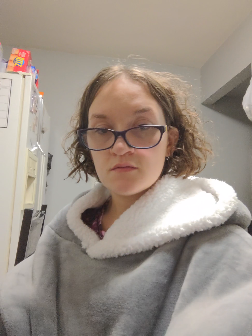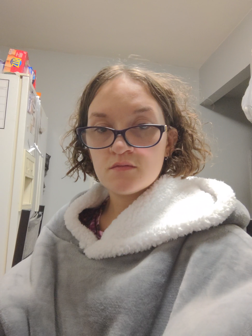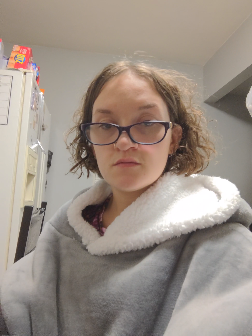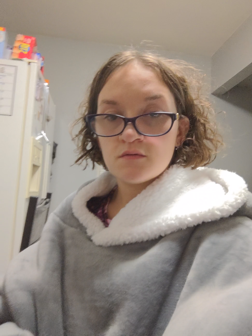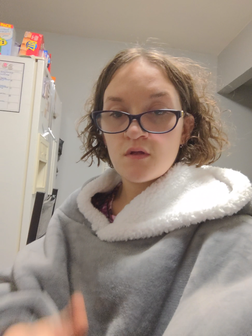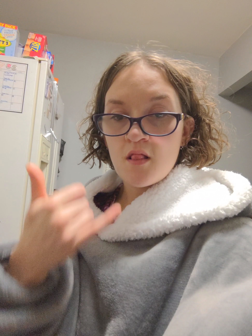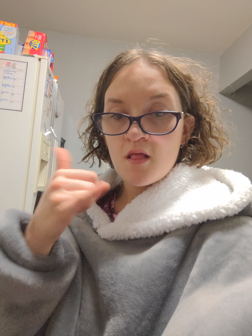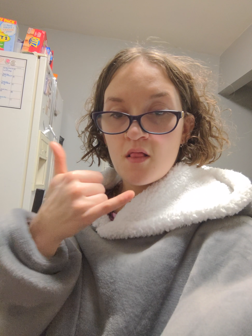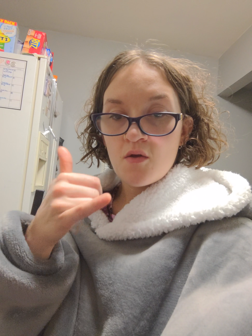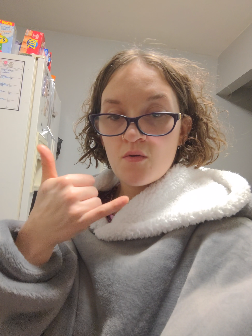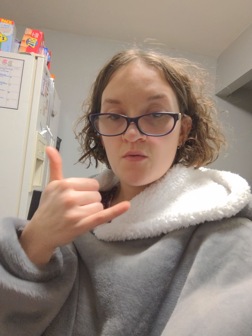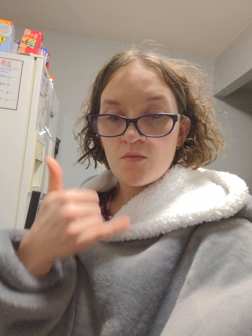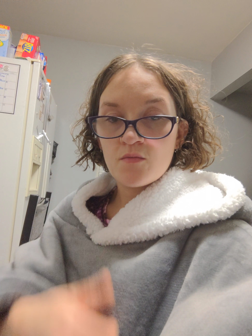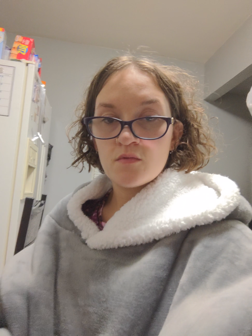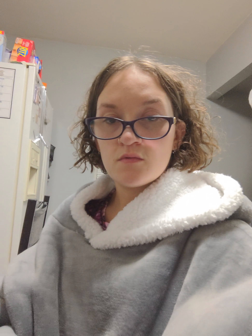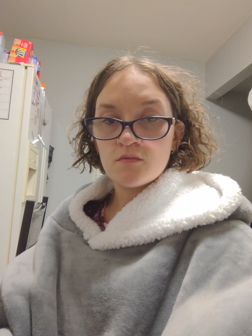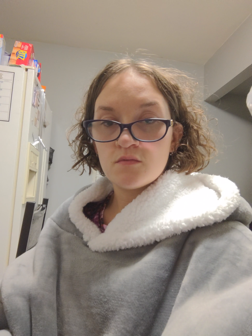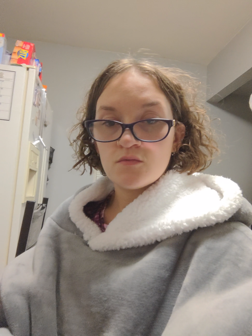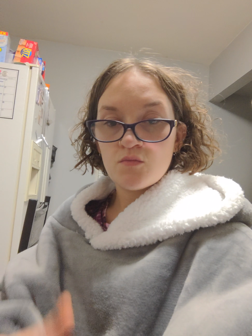yellow